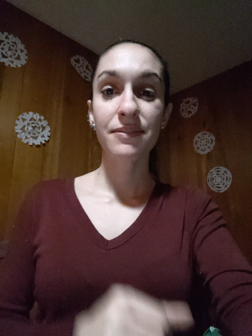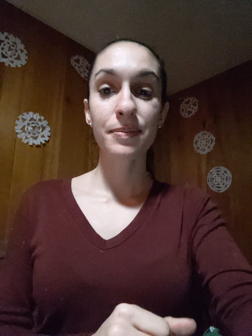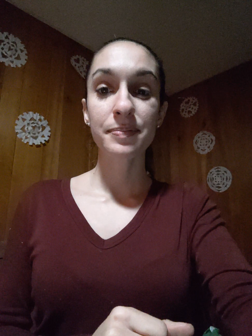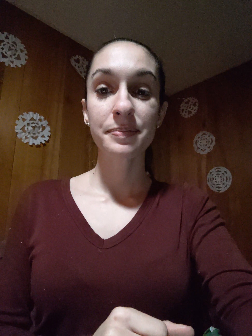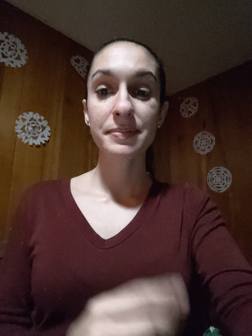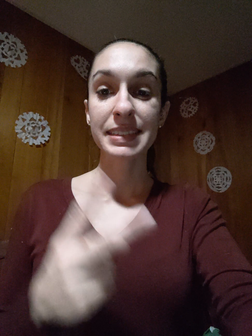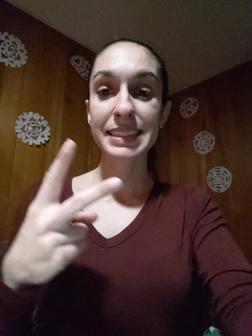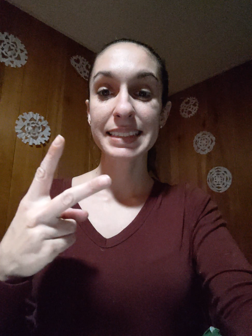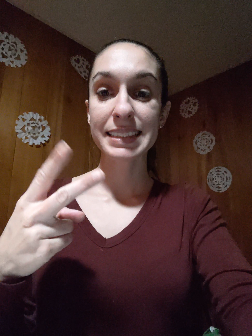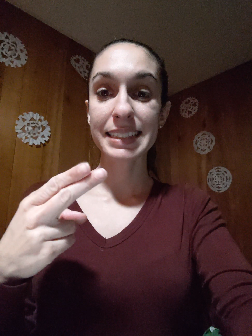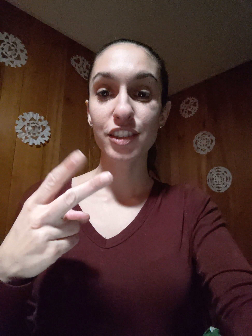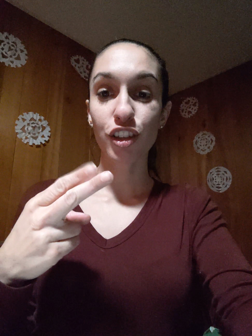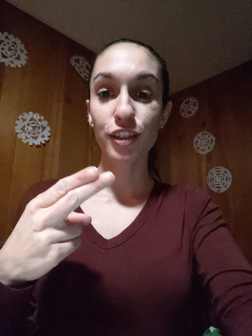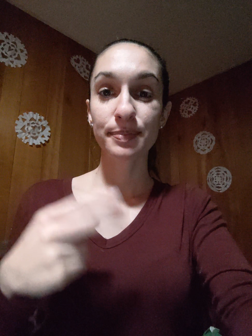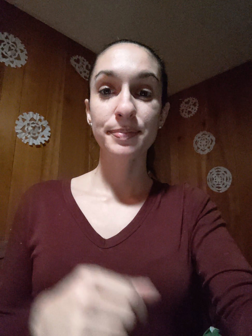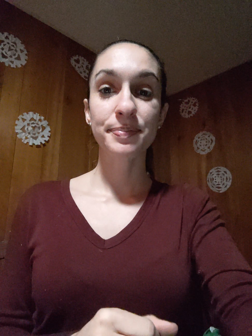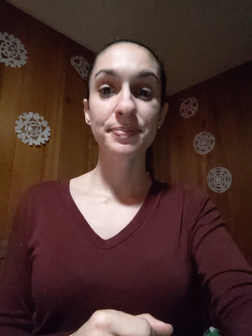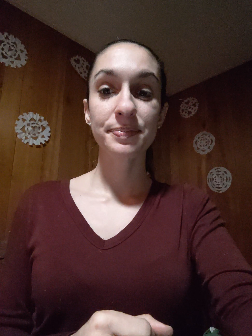scissors